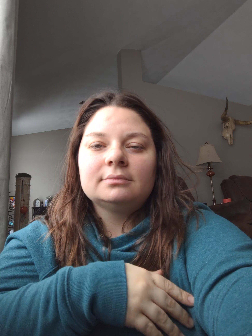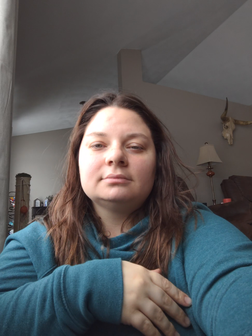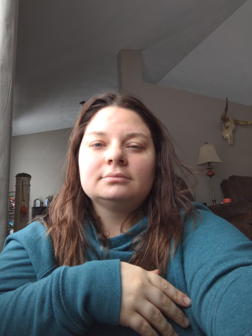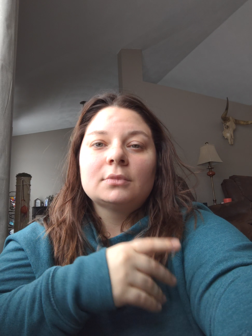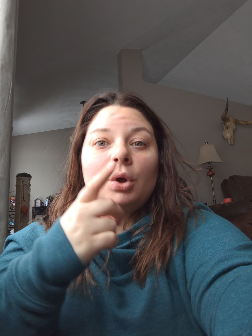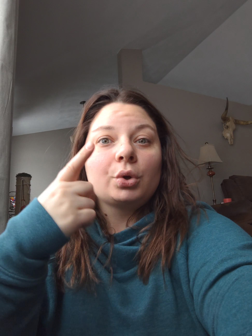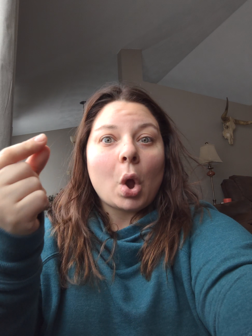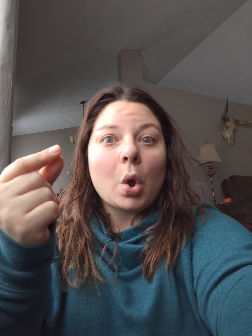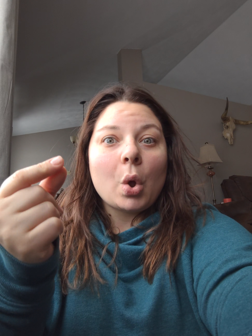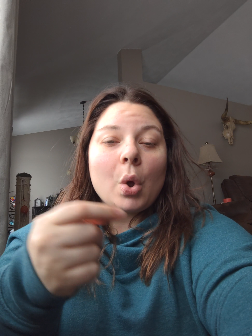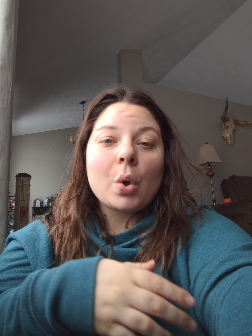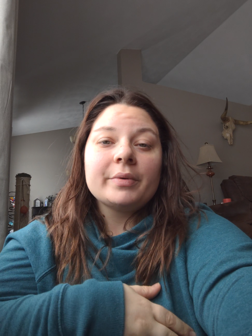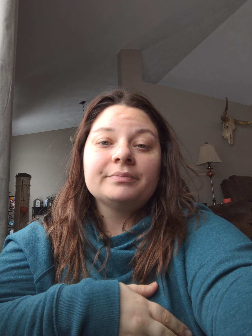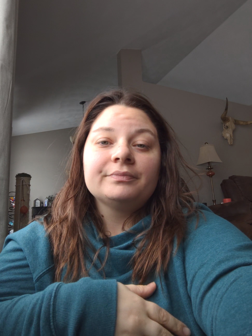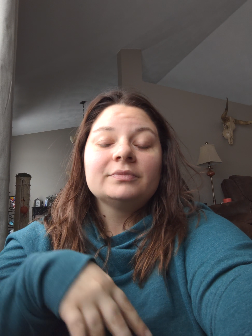go